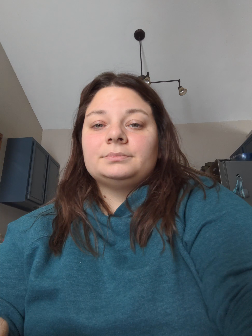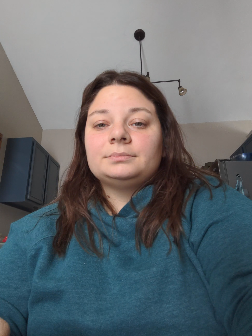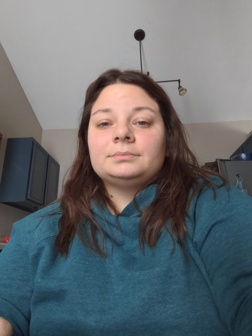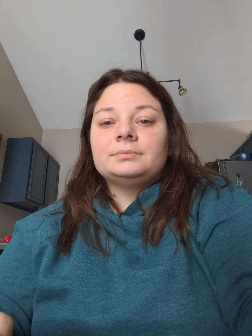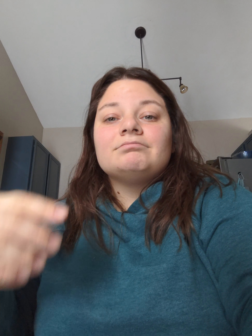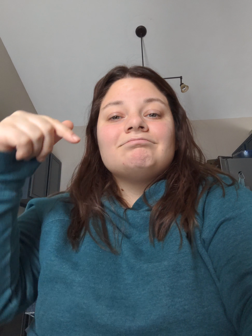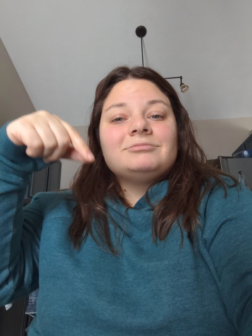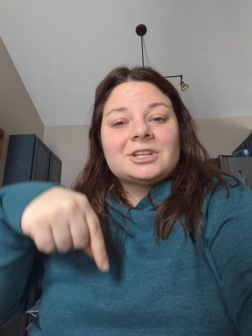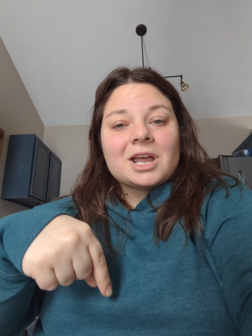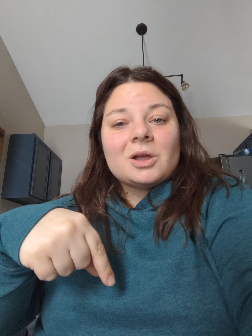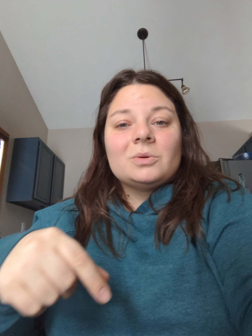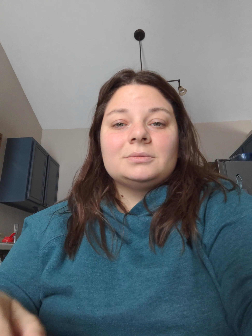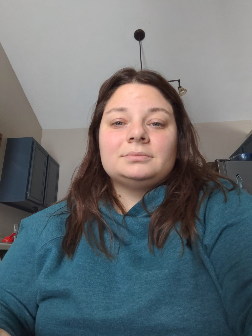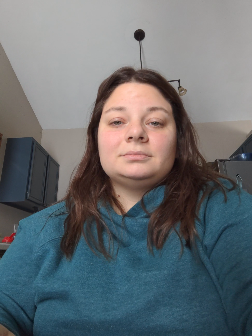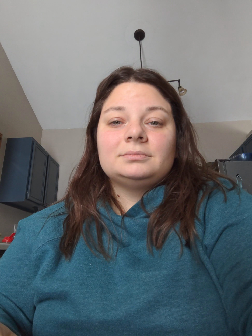down